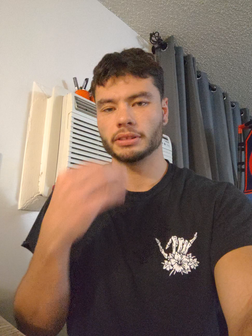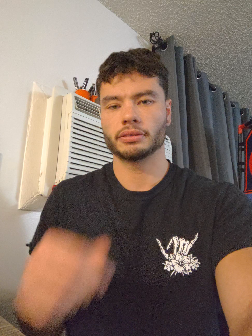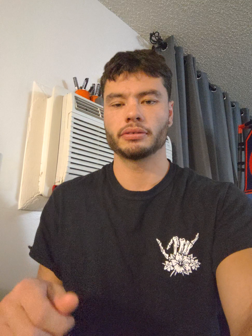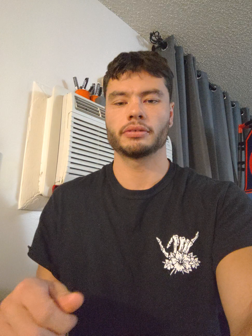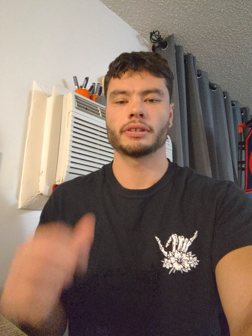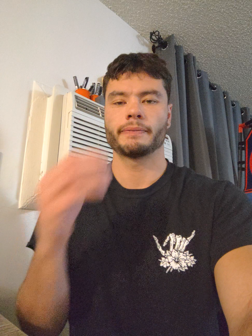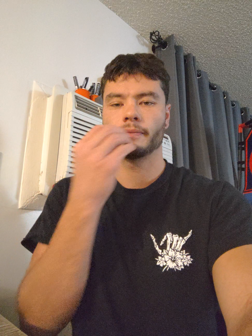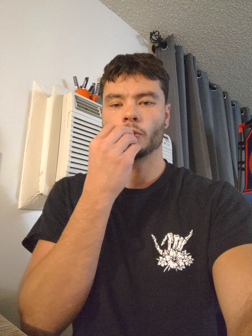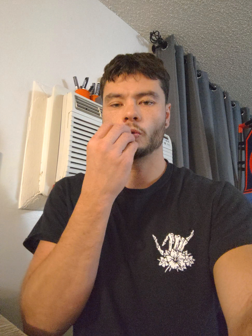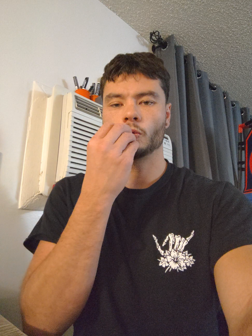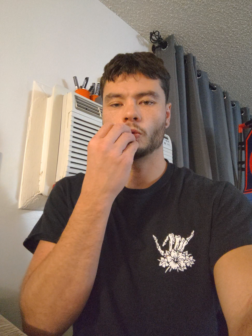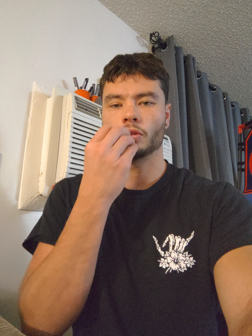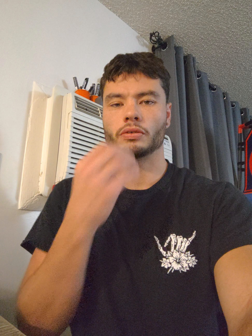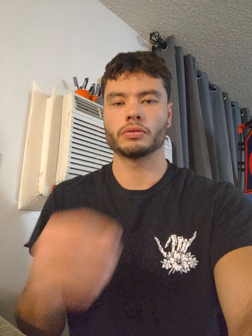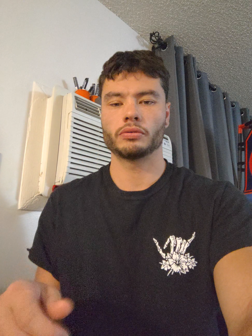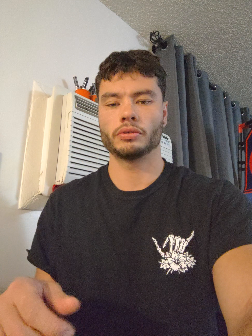food